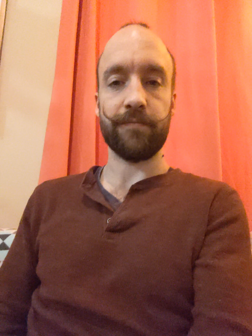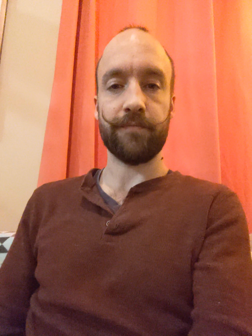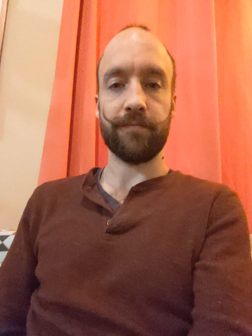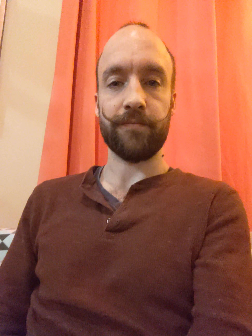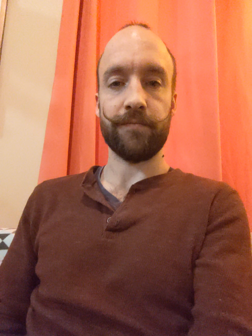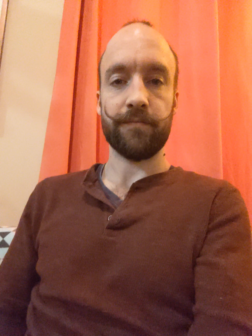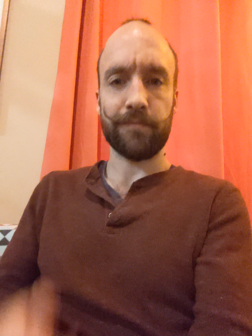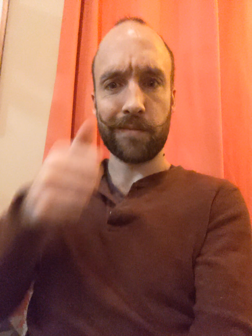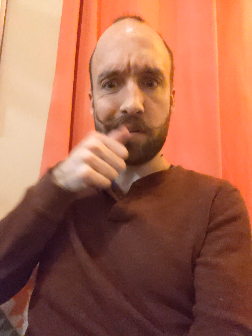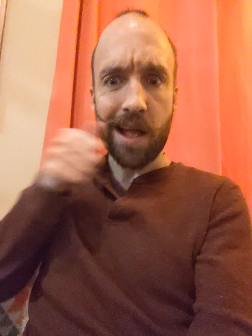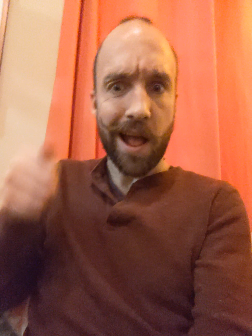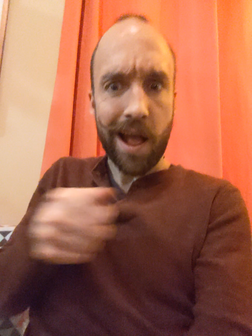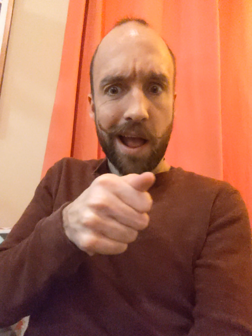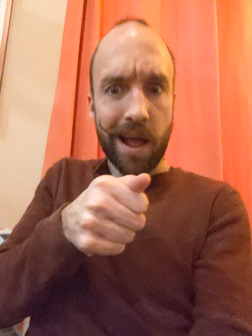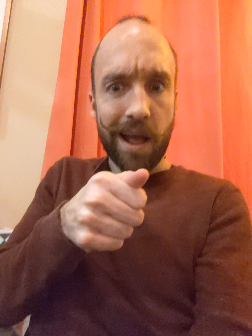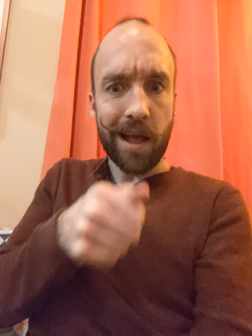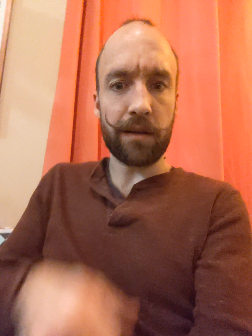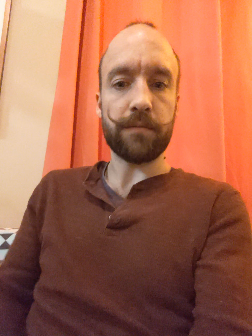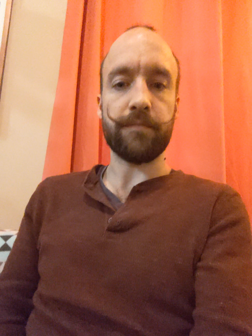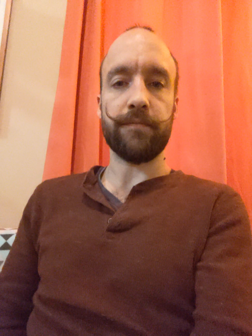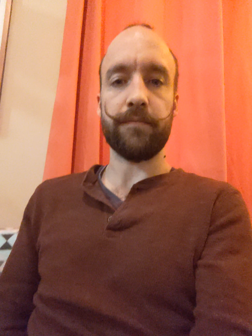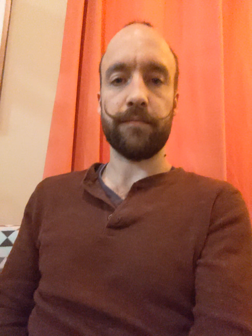hide